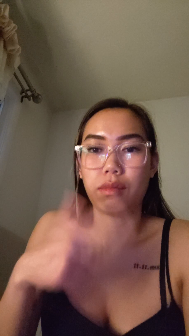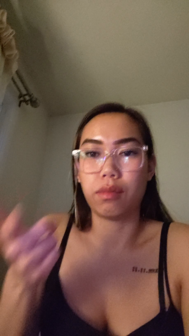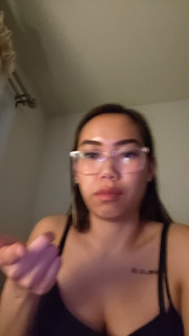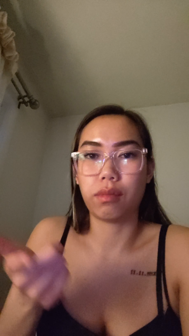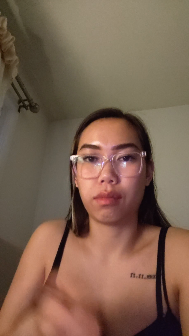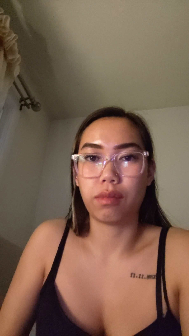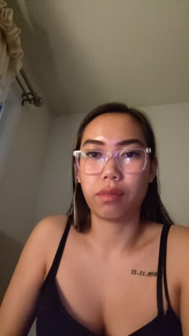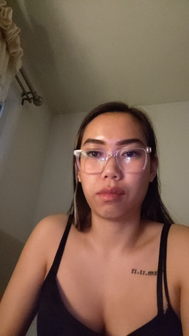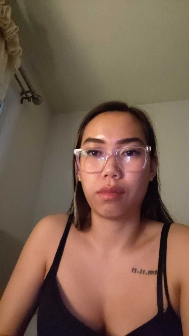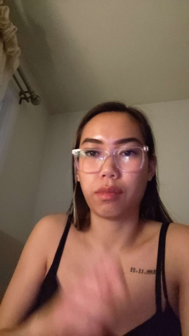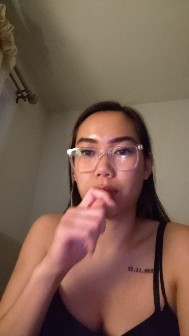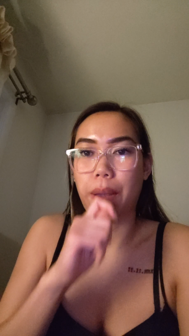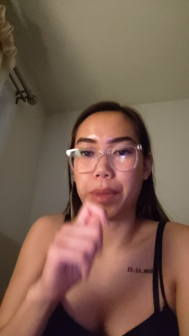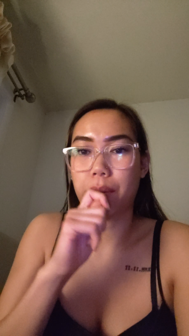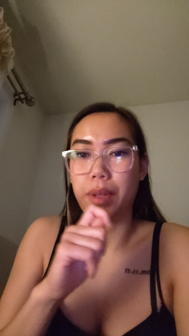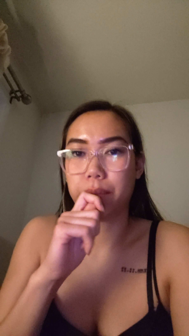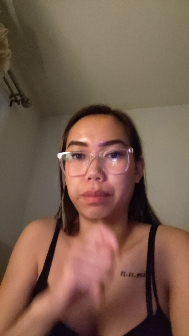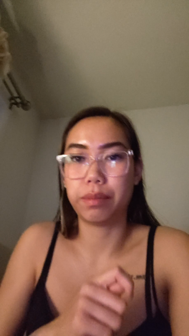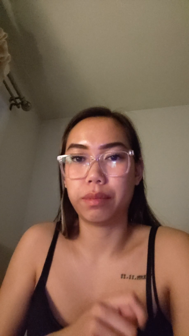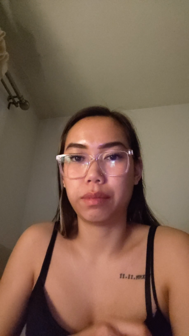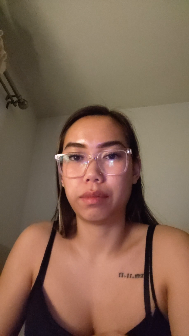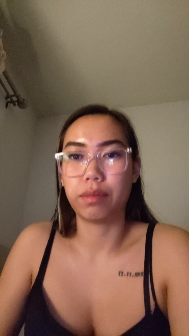popsicle